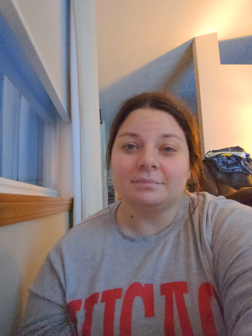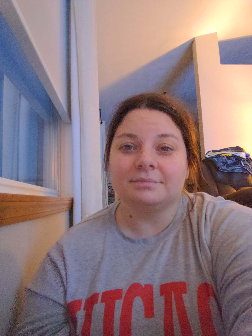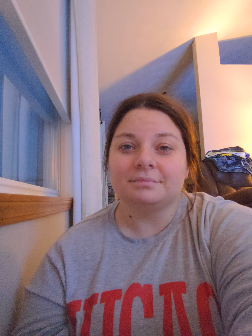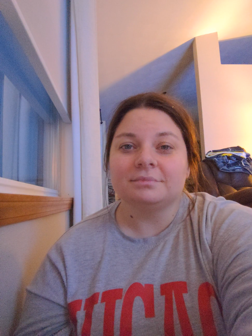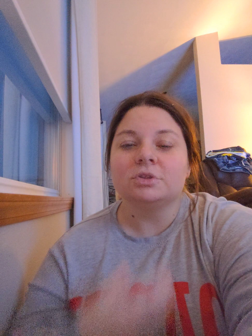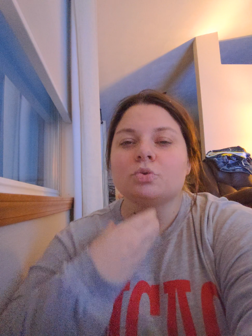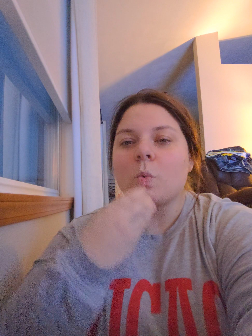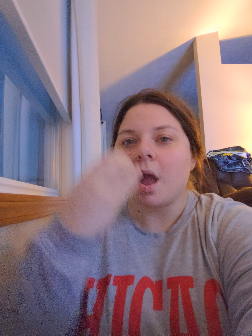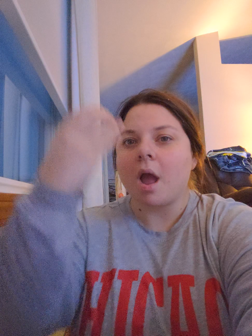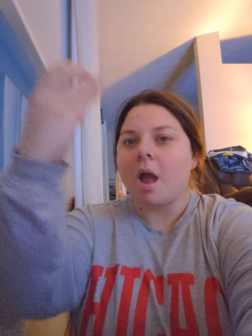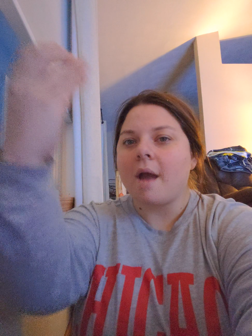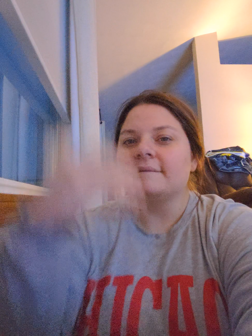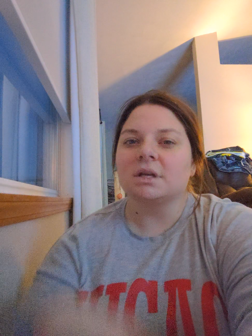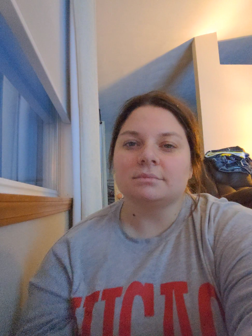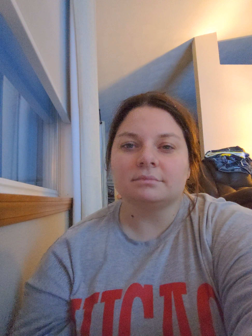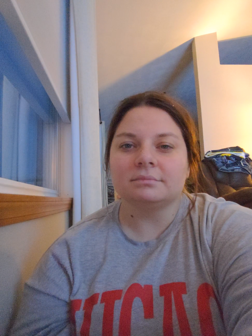giraffe